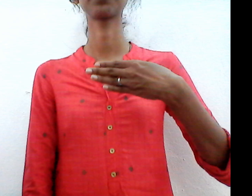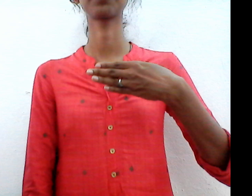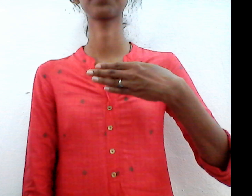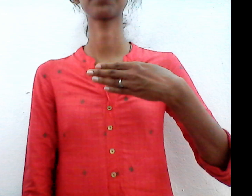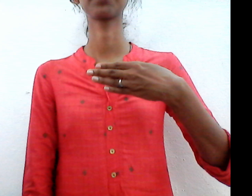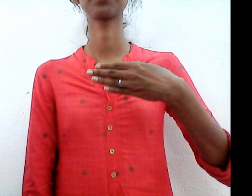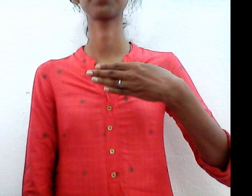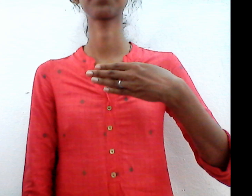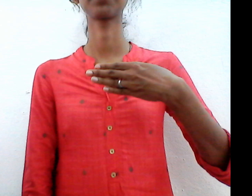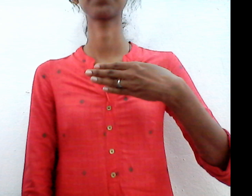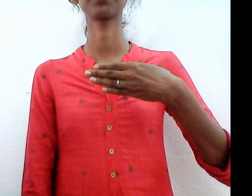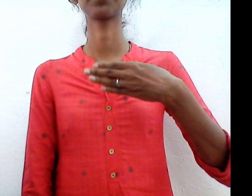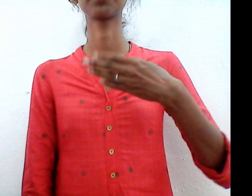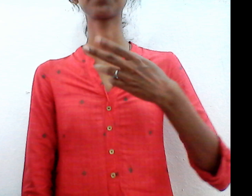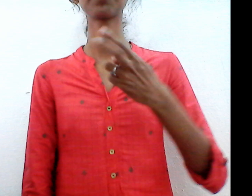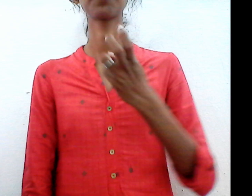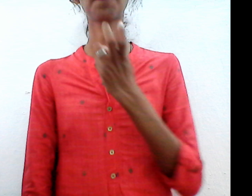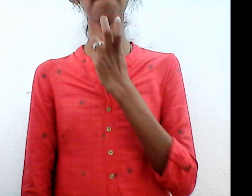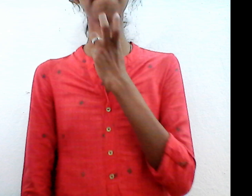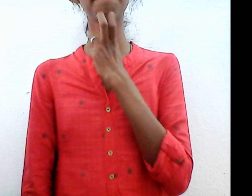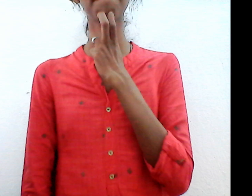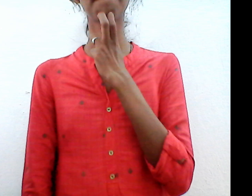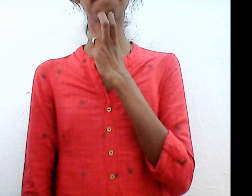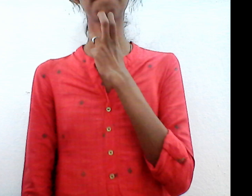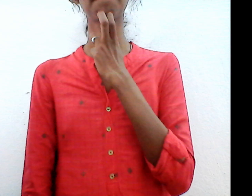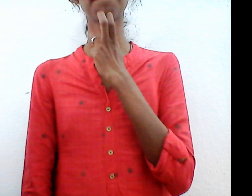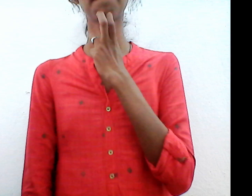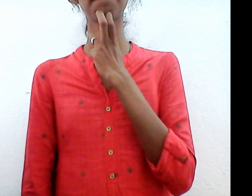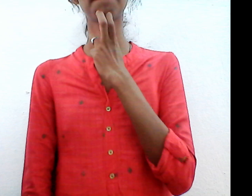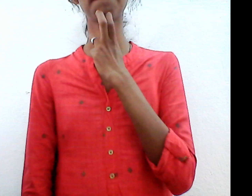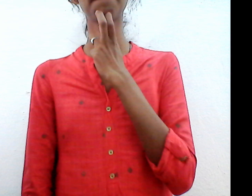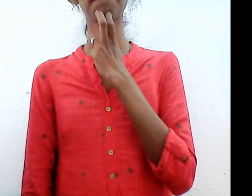അഃ